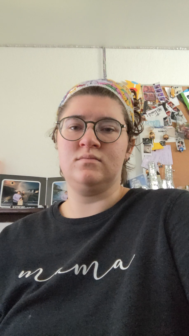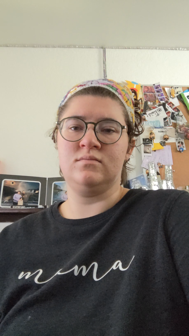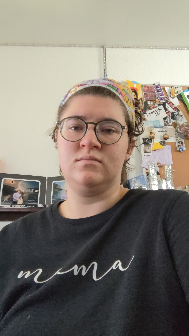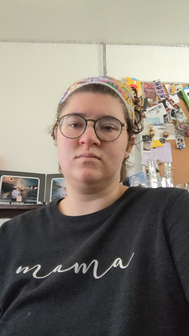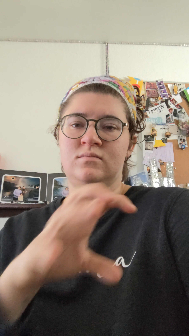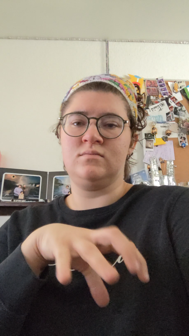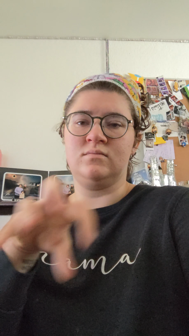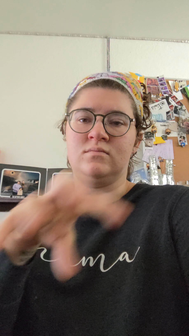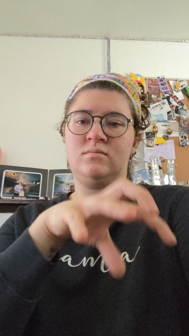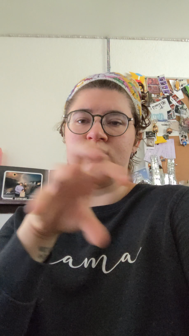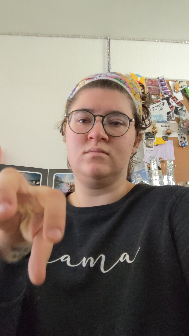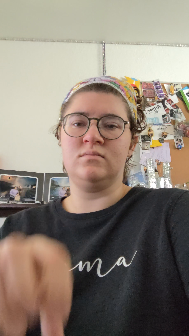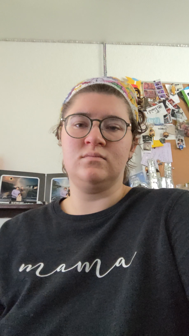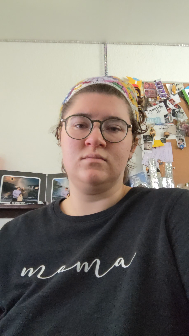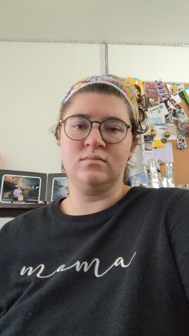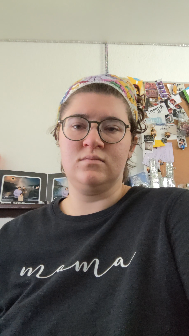block